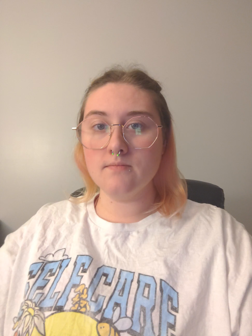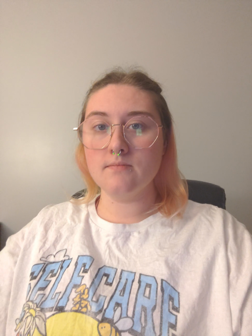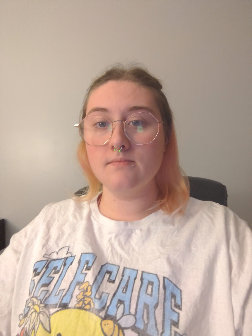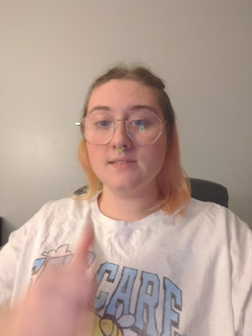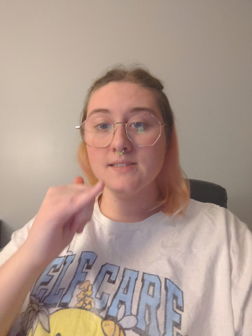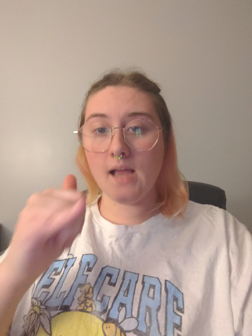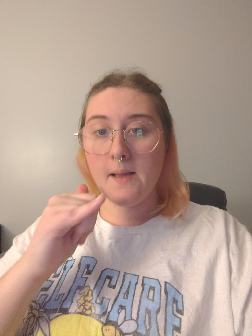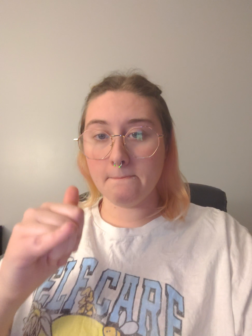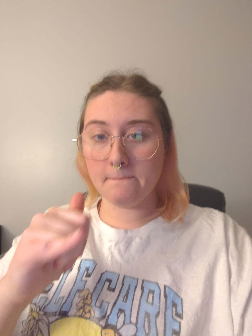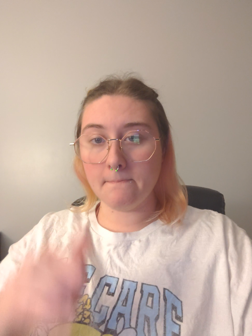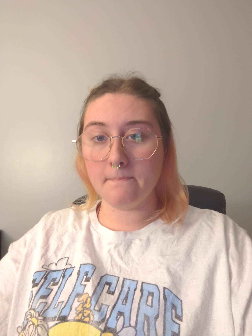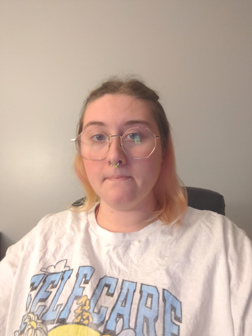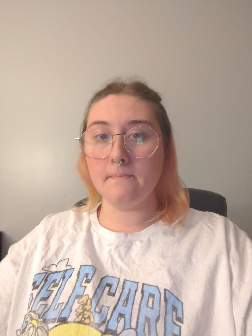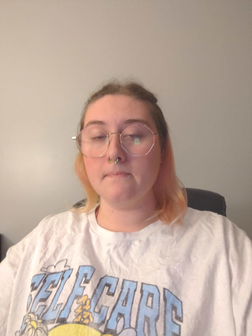same